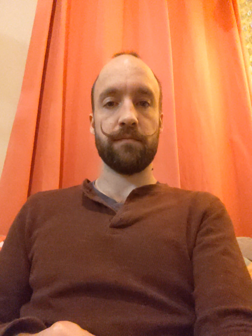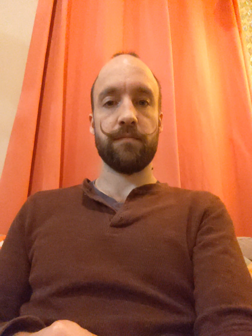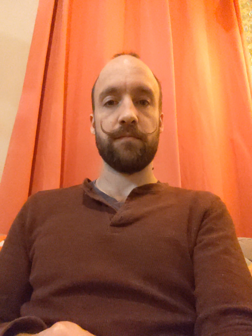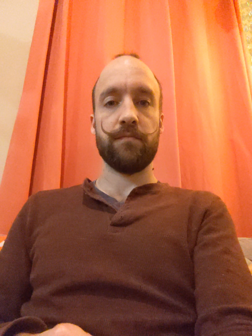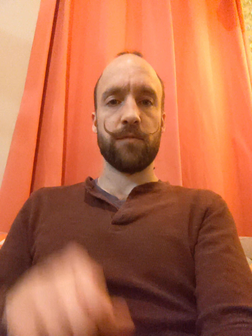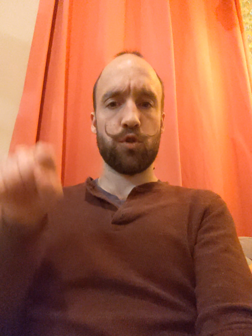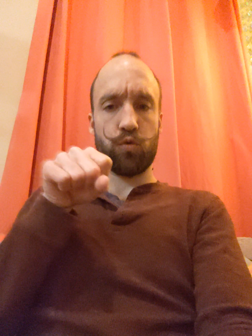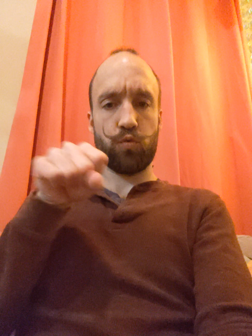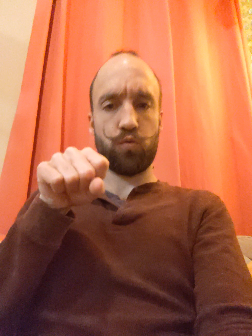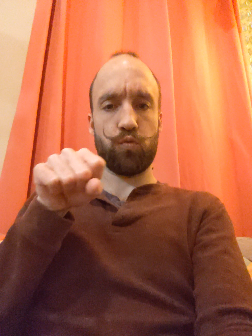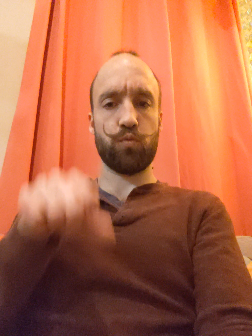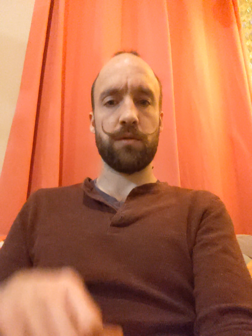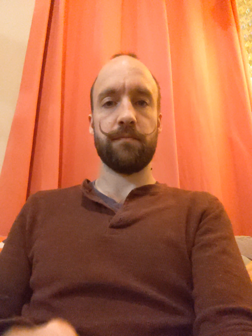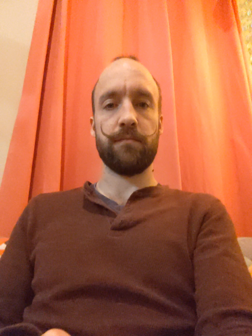shoe